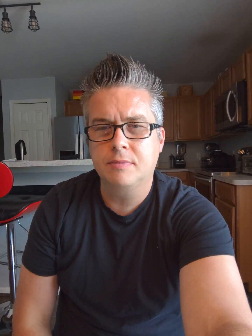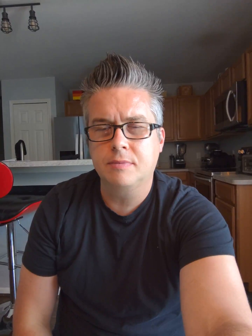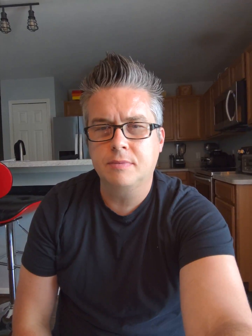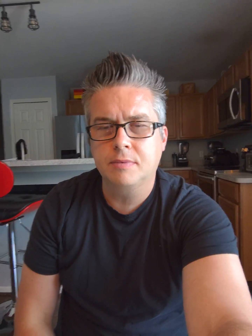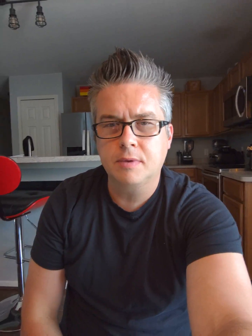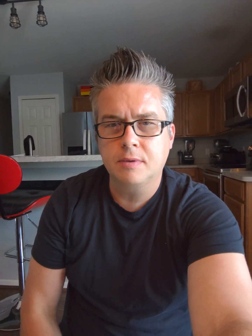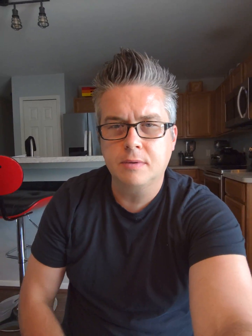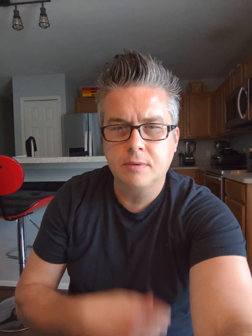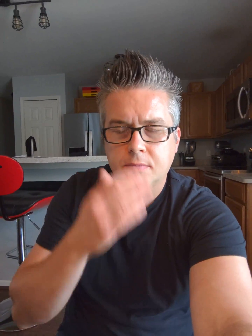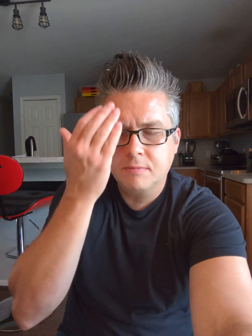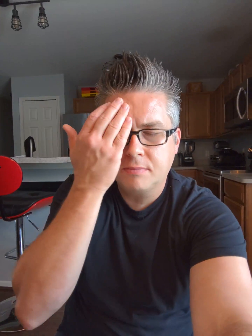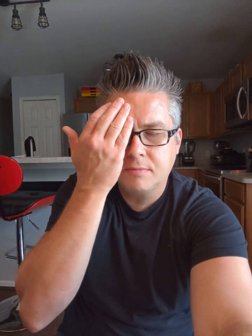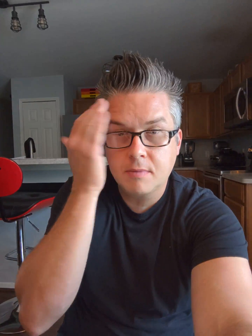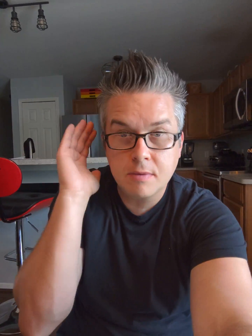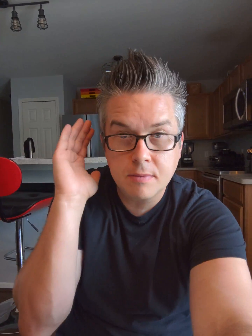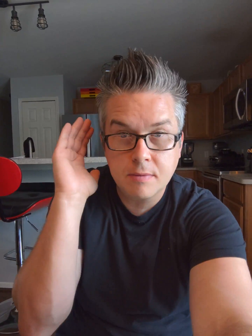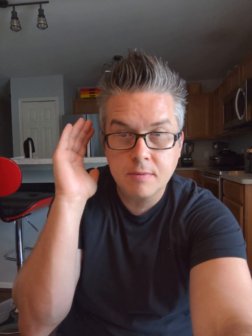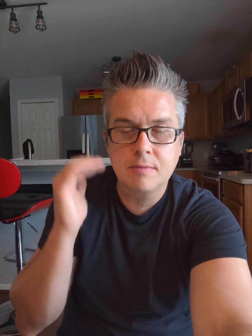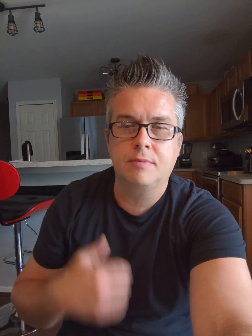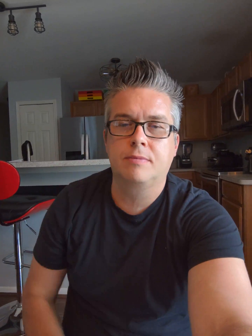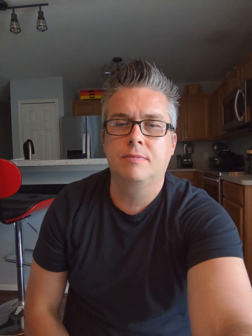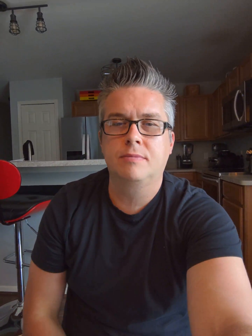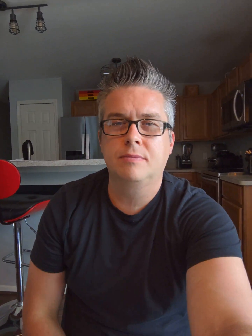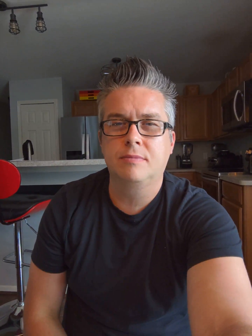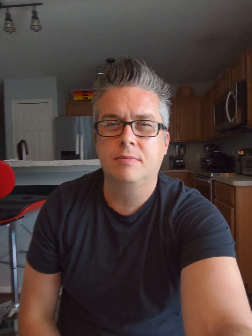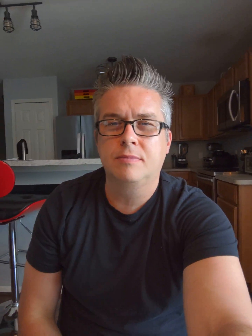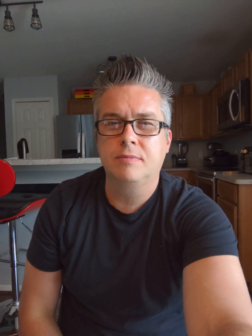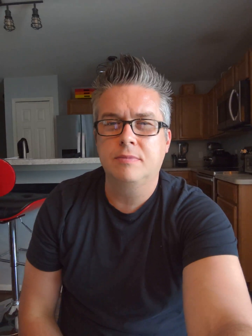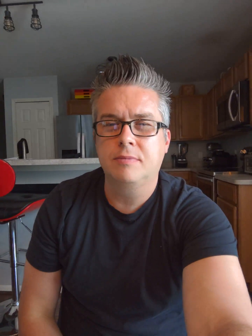peekaboo